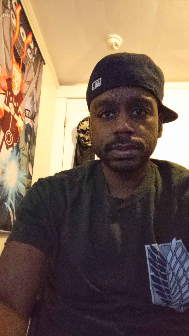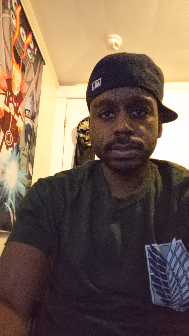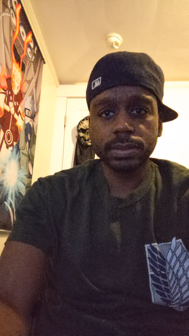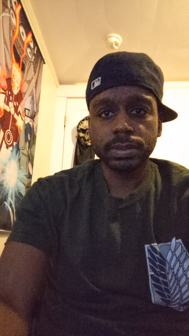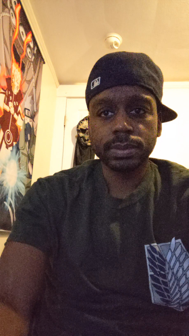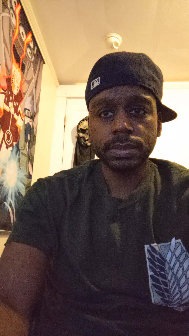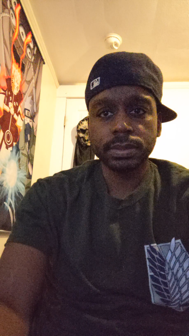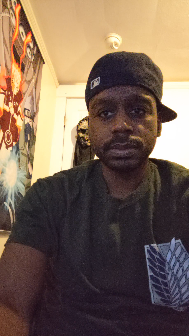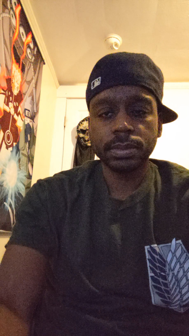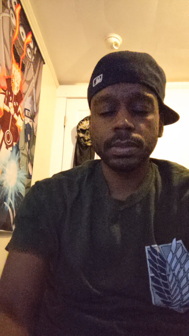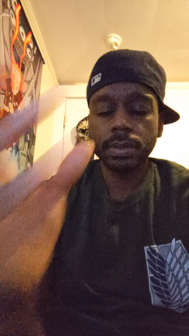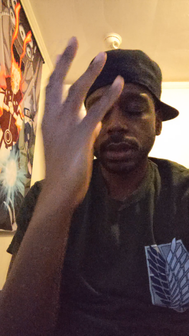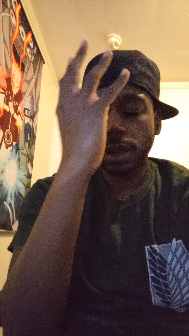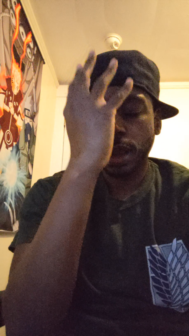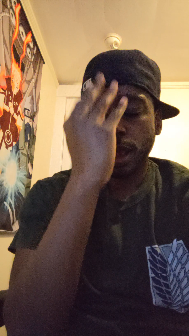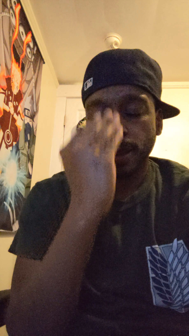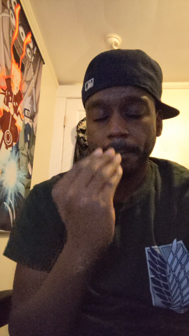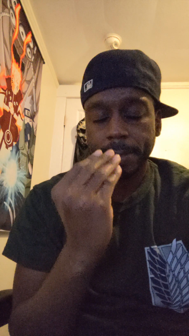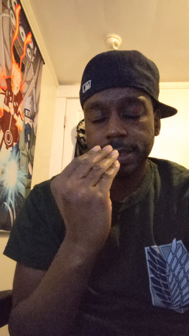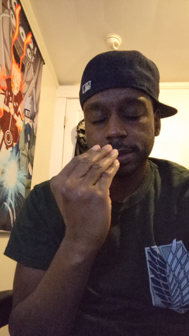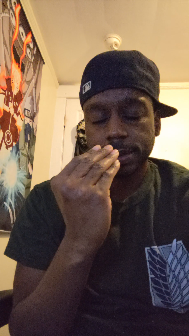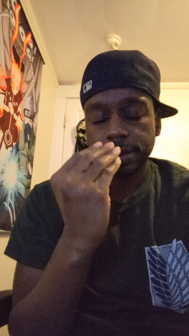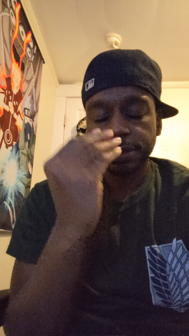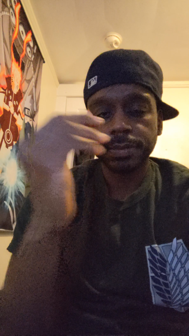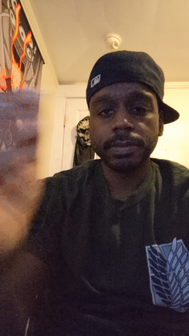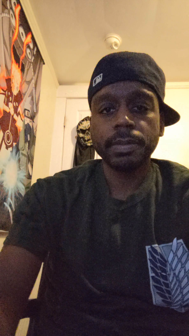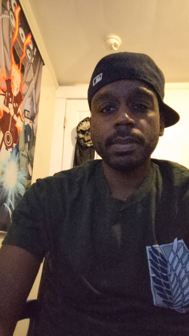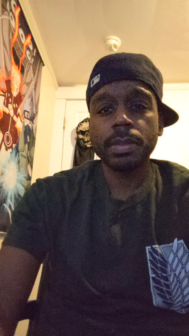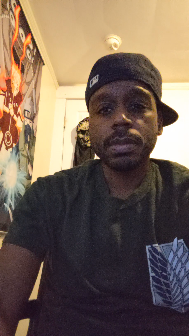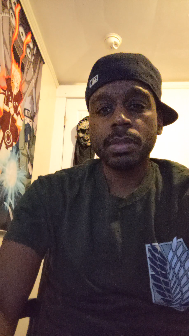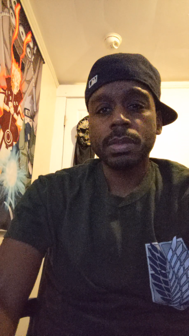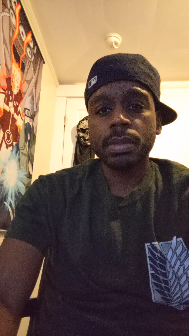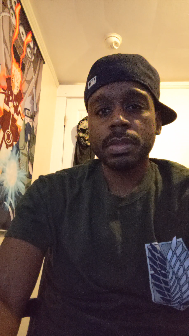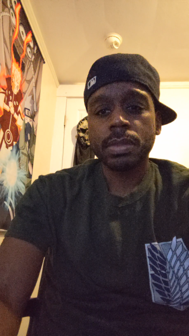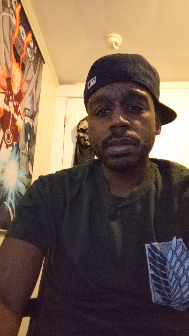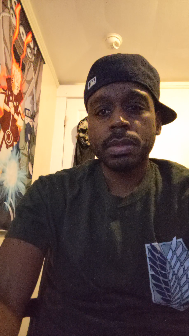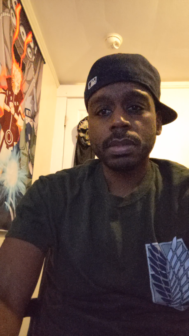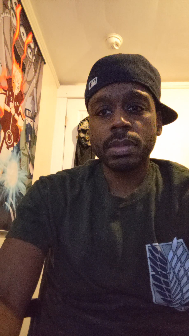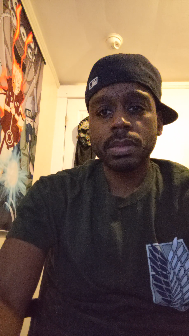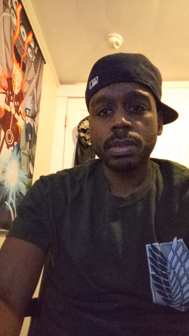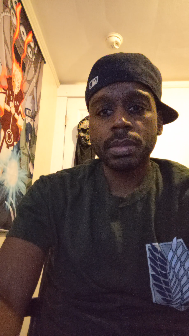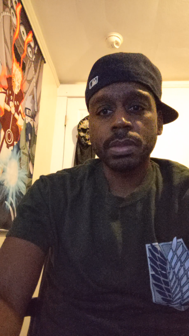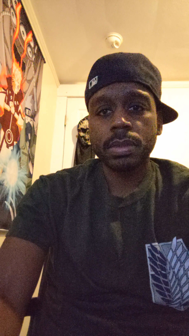asleep